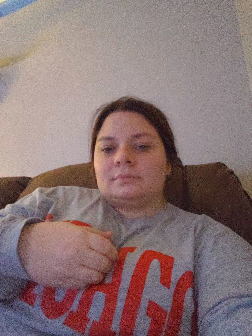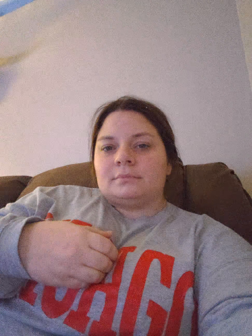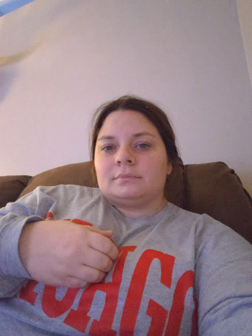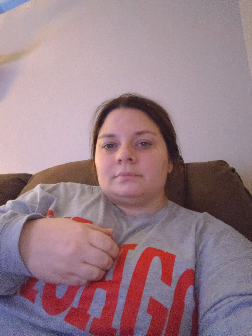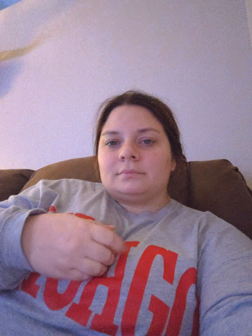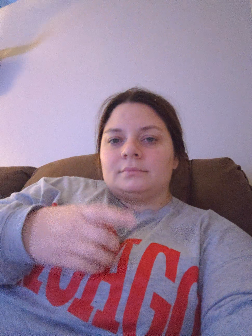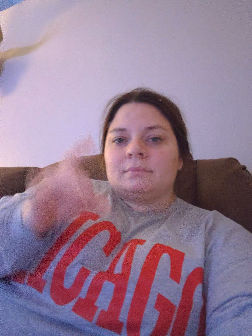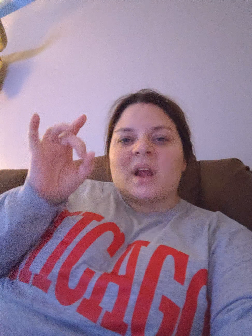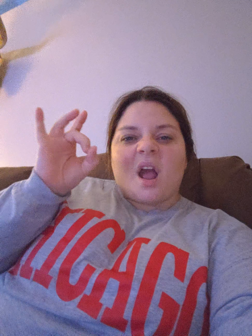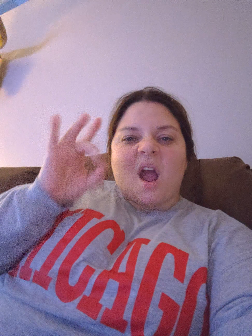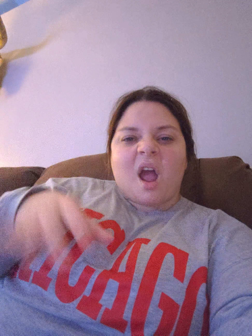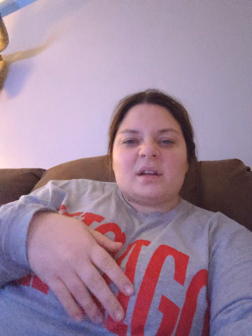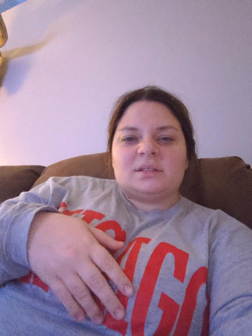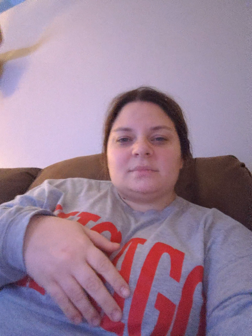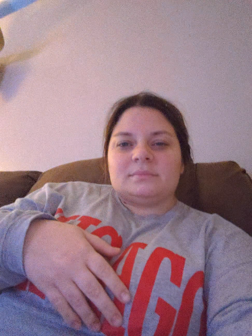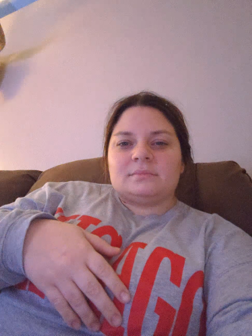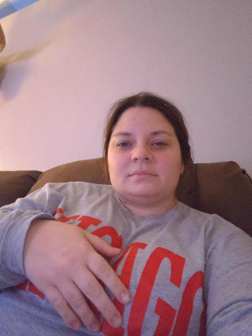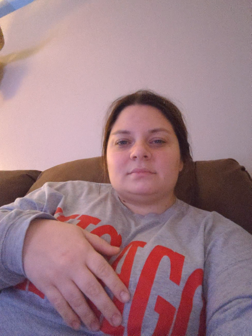hate